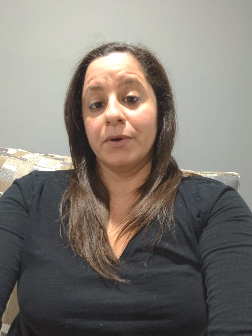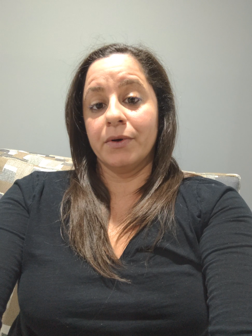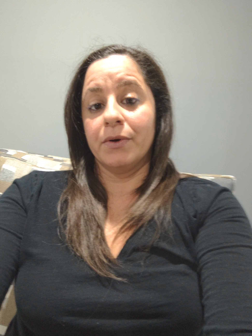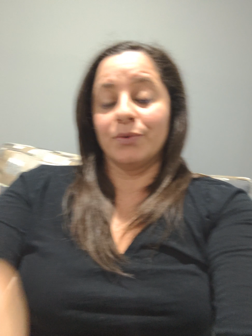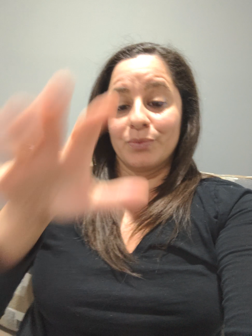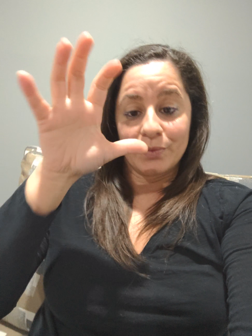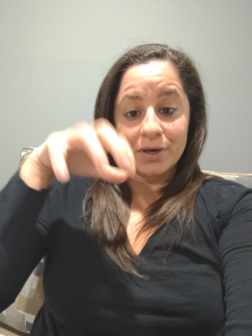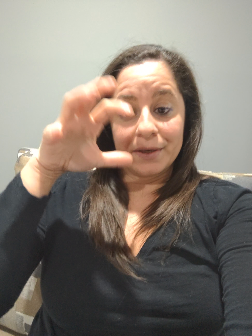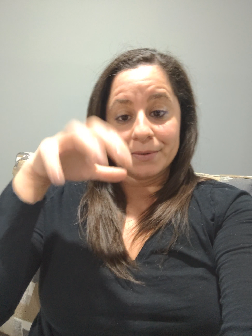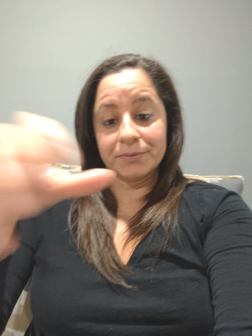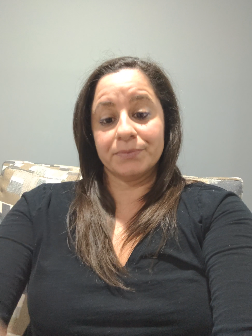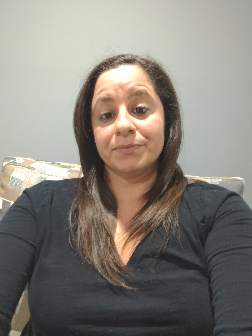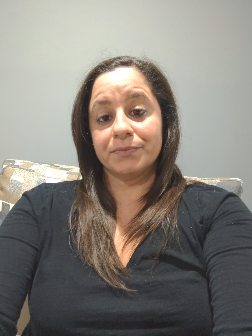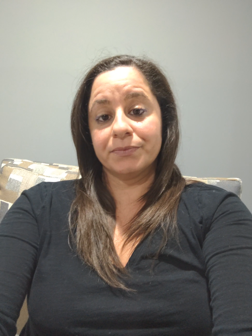rain